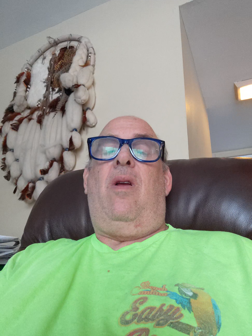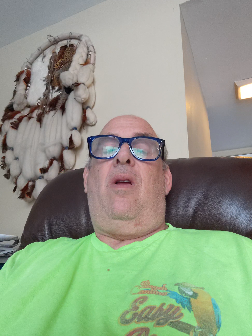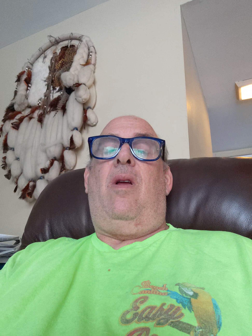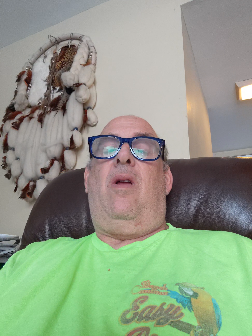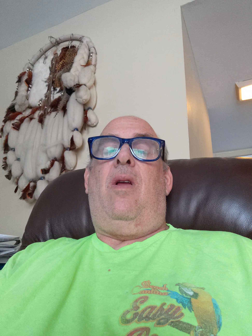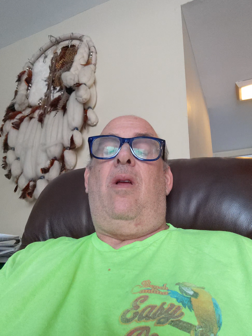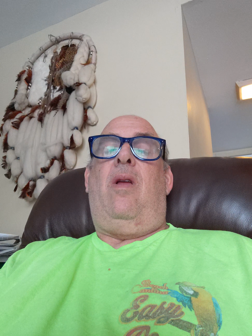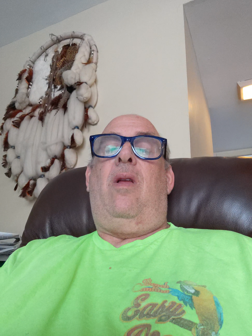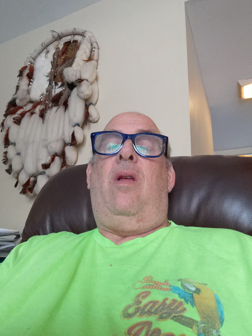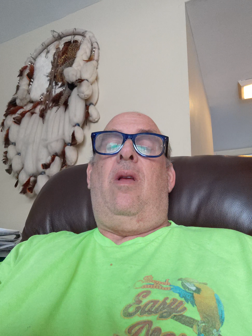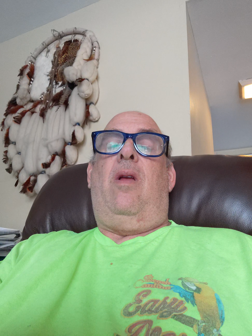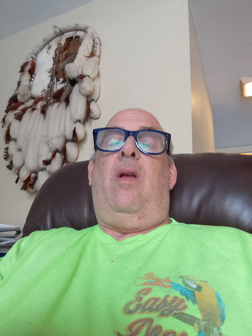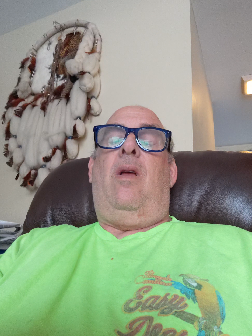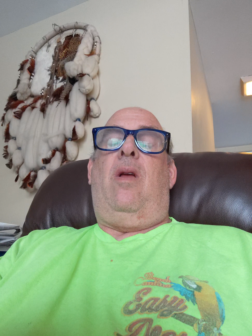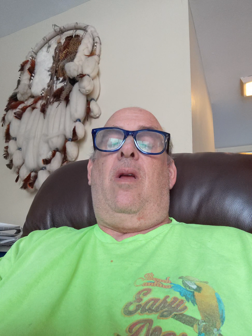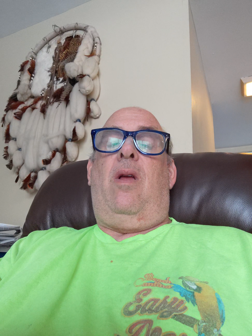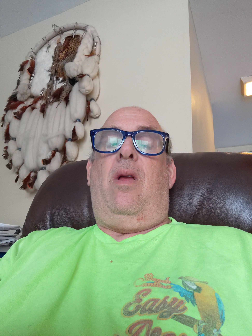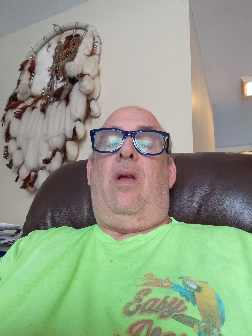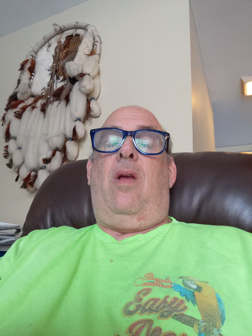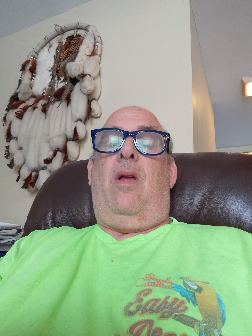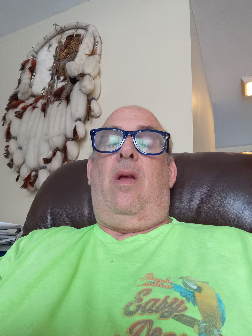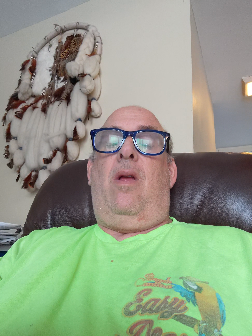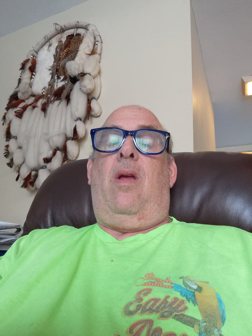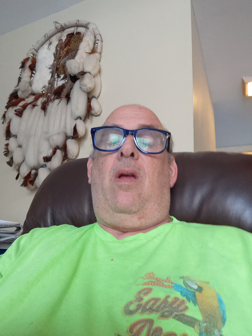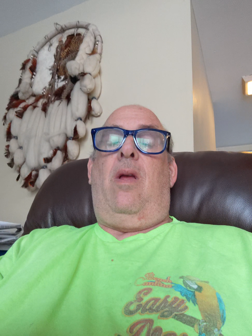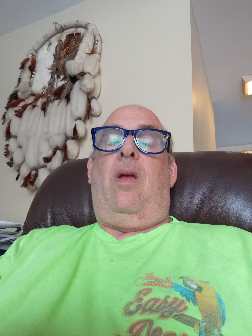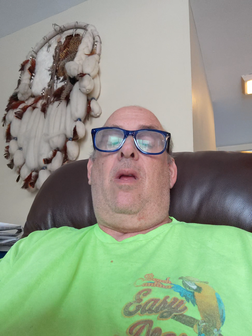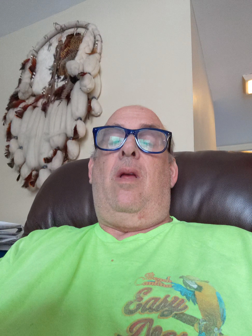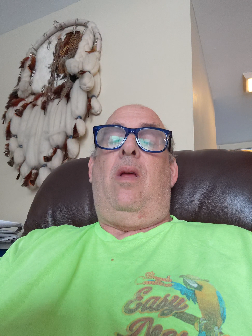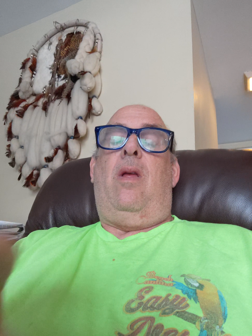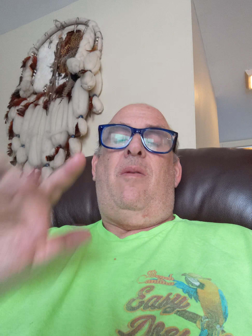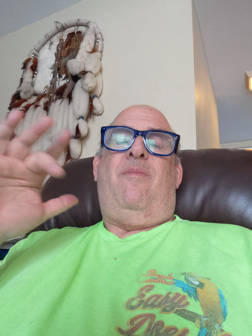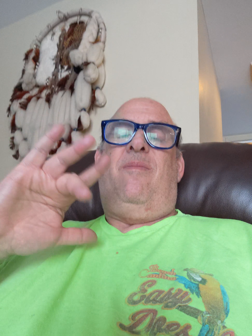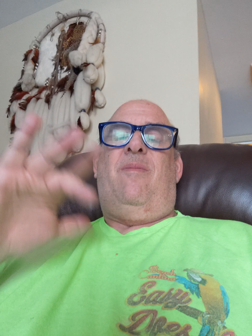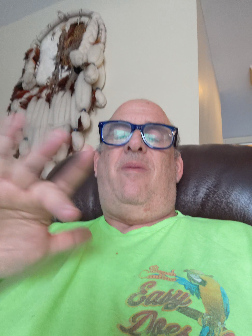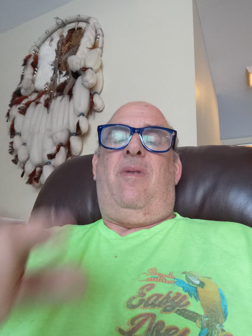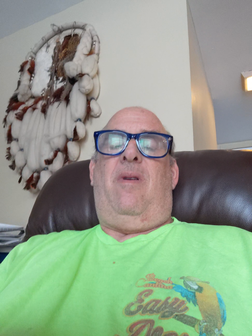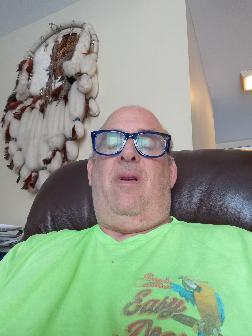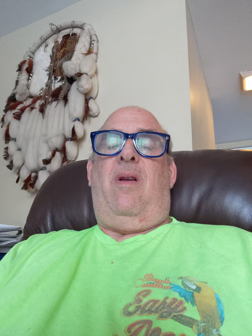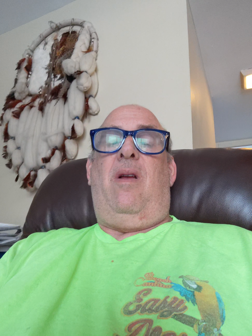yucky